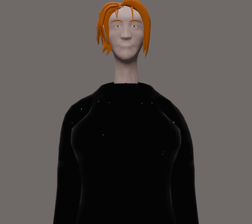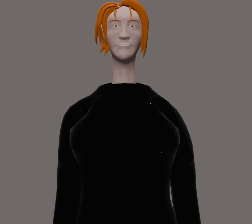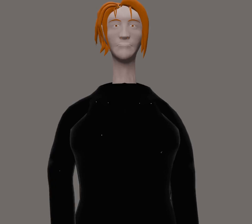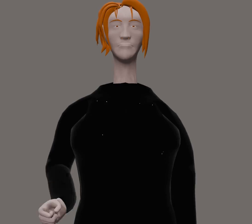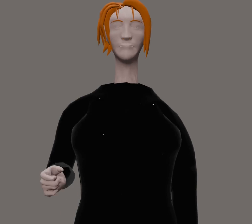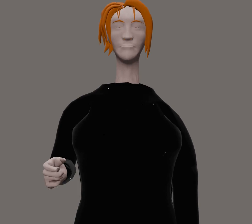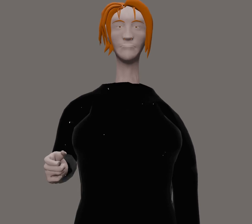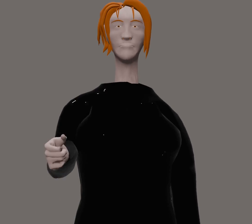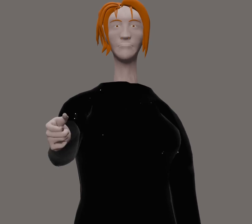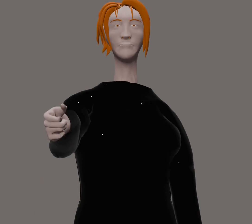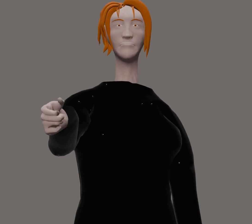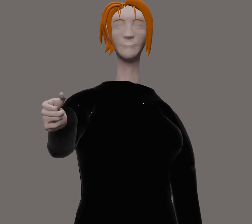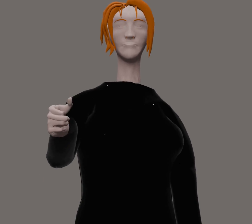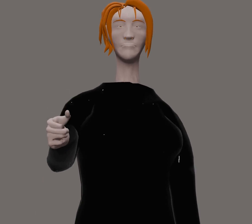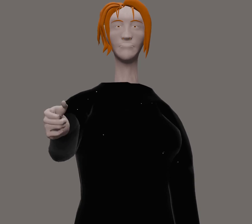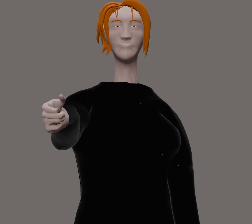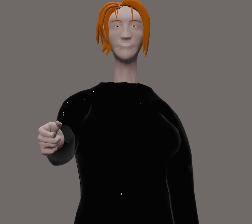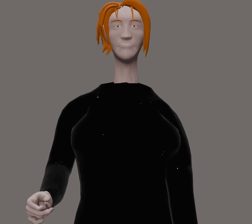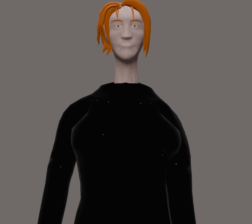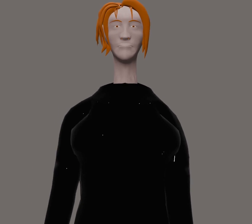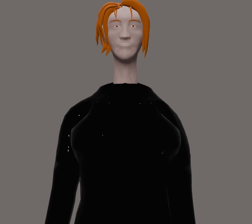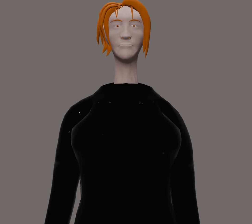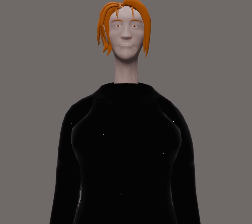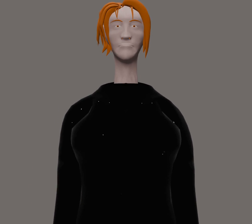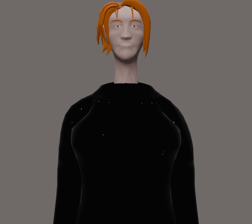Bell (Doorbell)